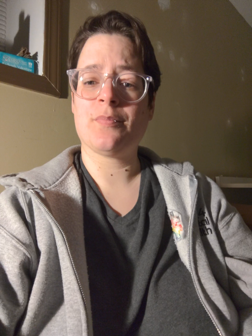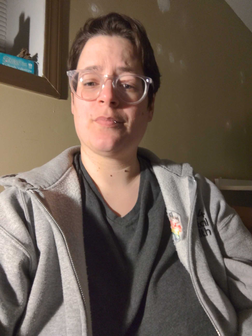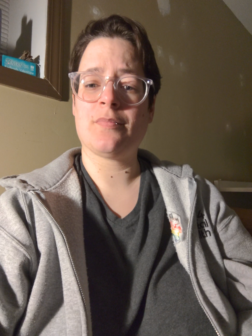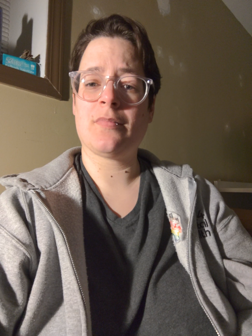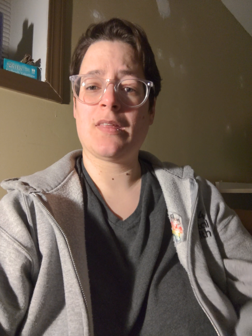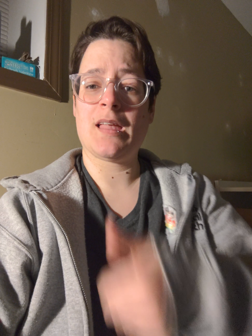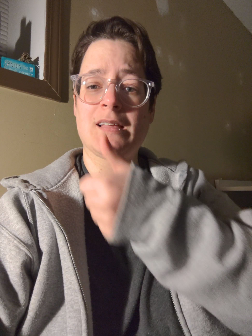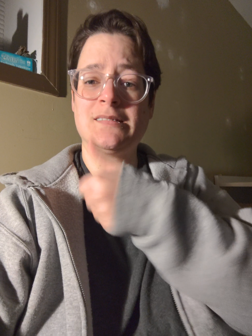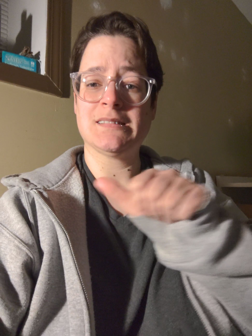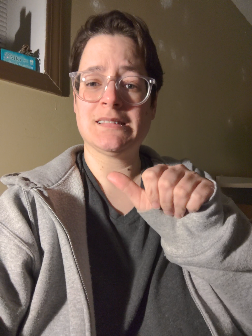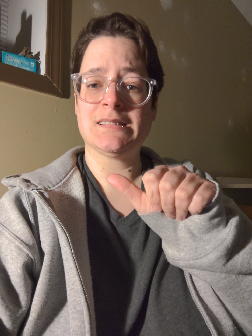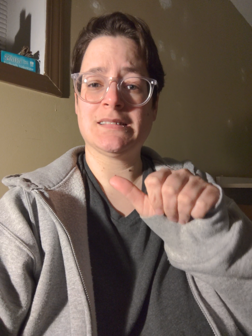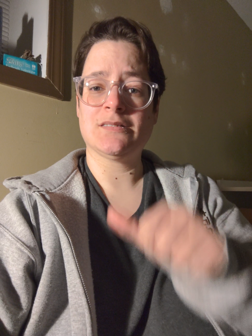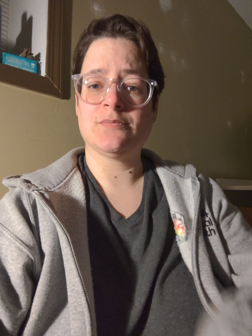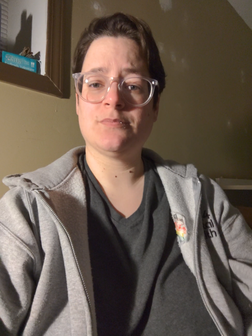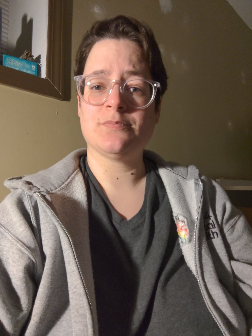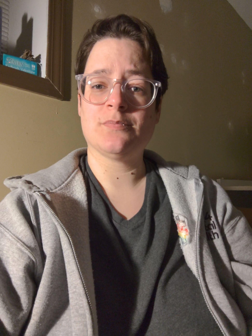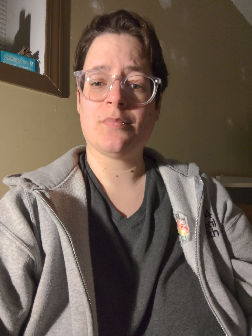any